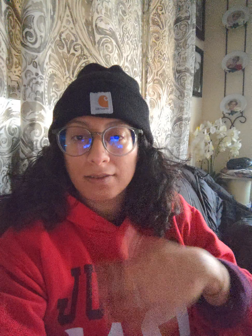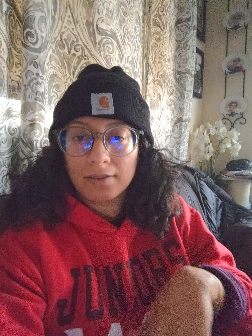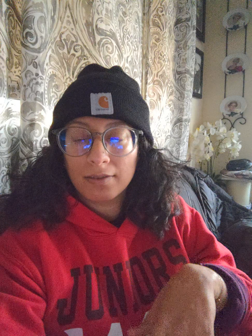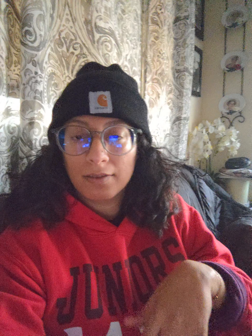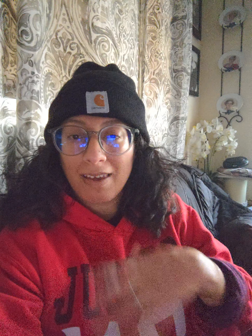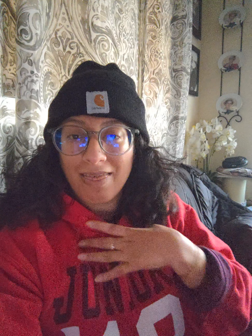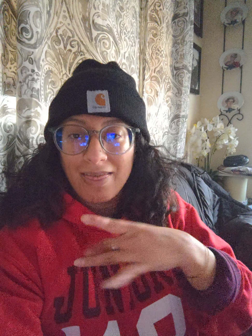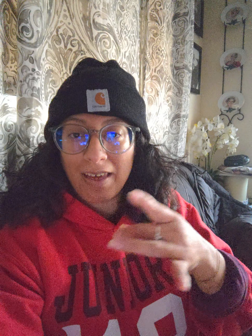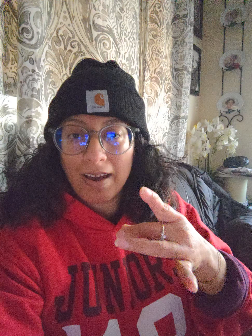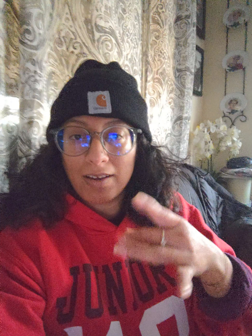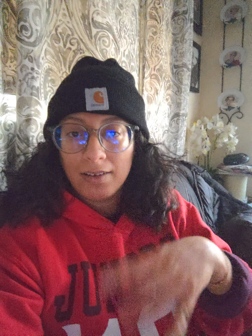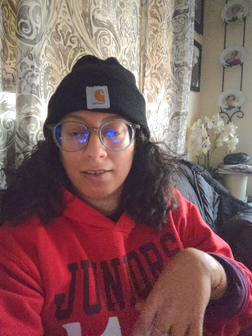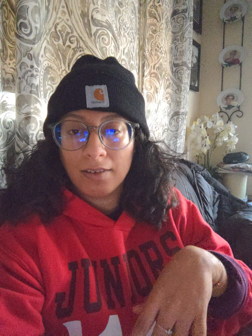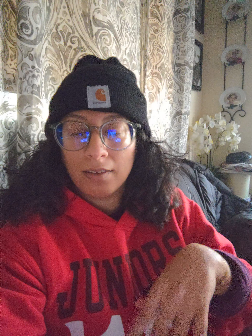like